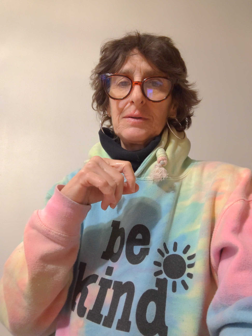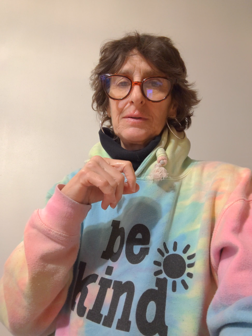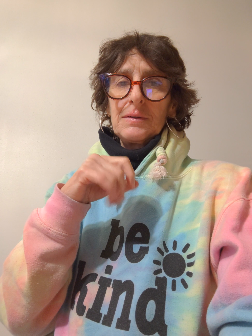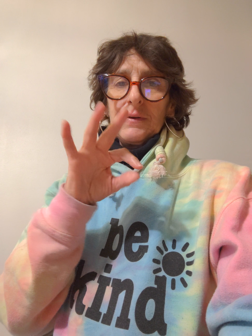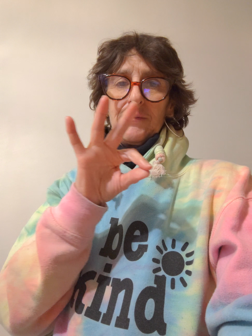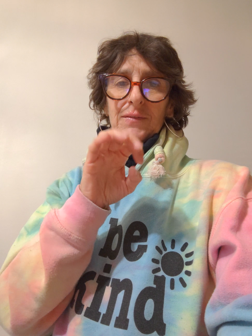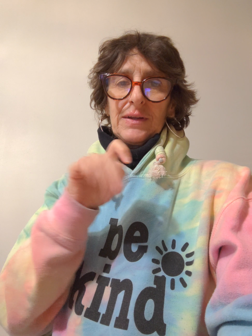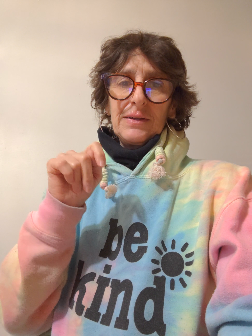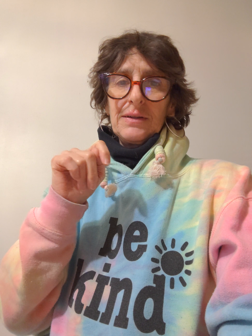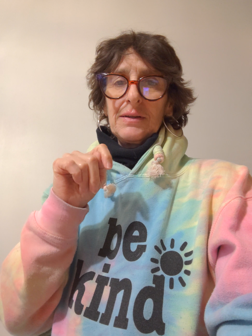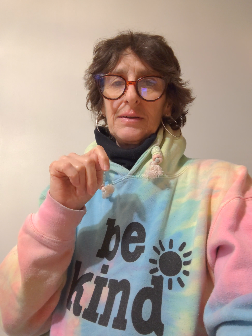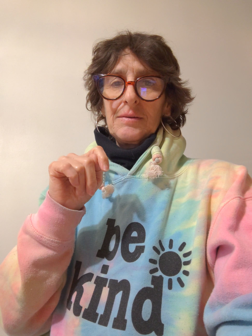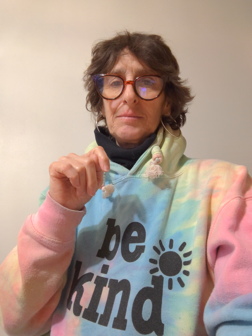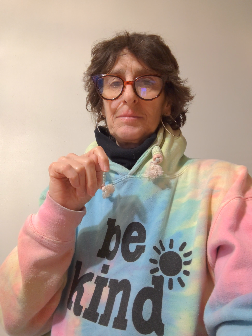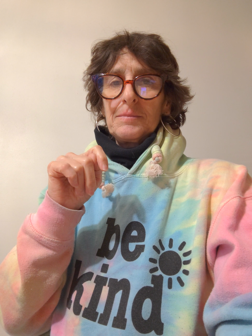feet